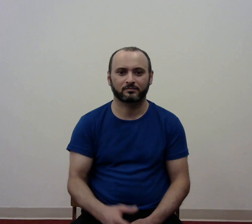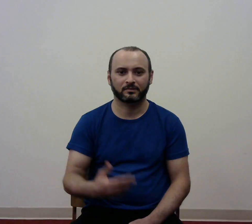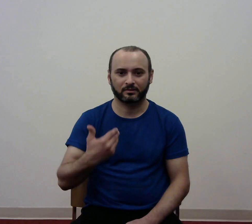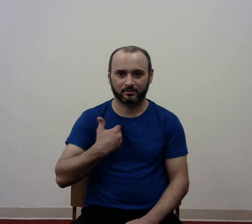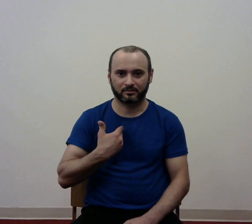mən